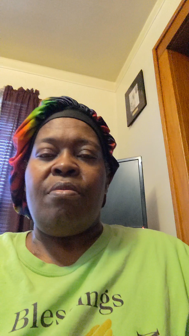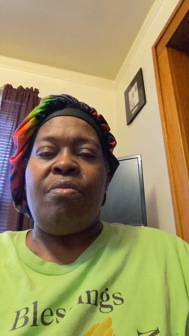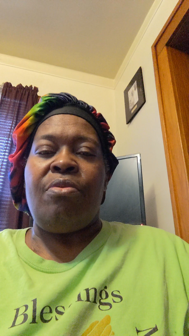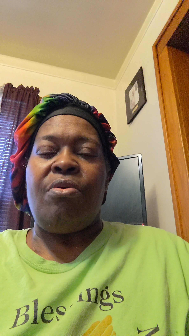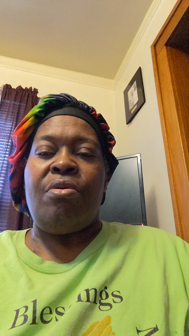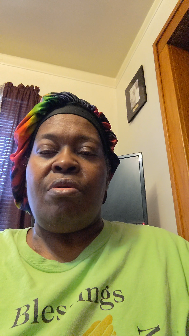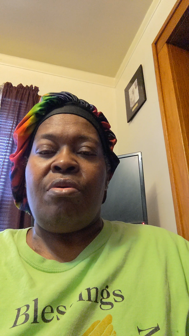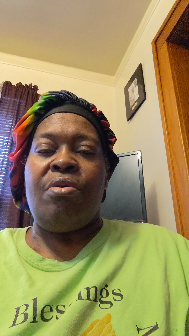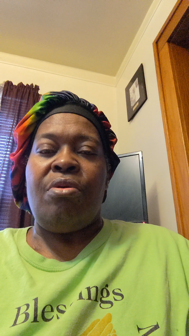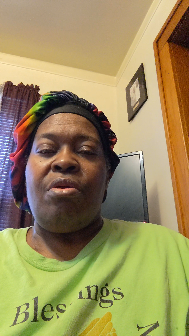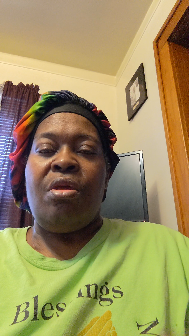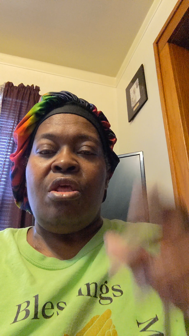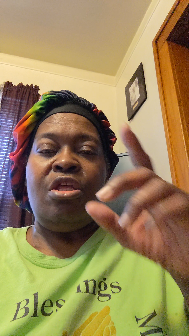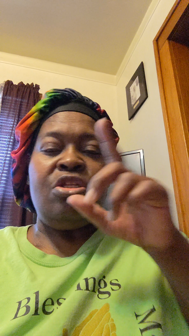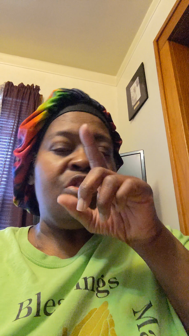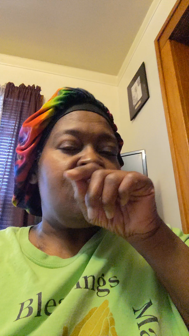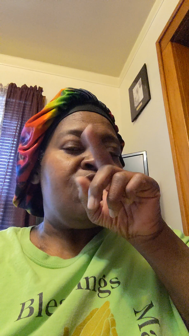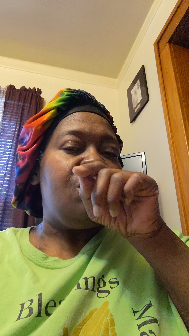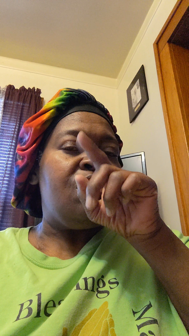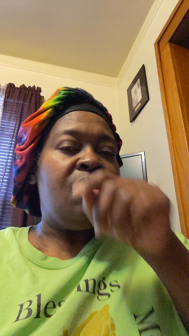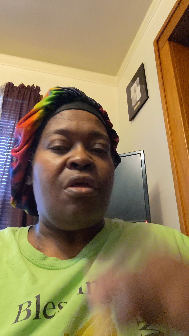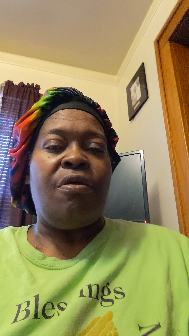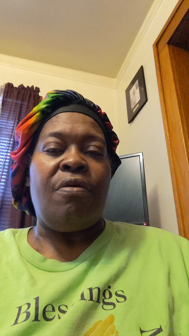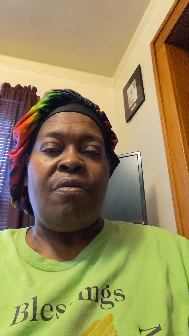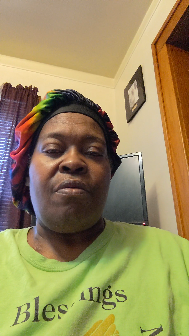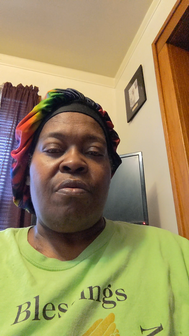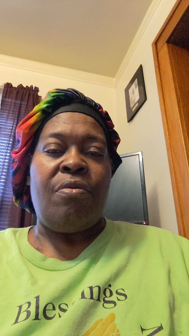chicken